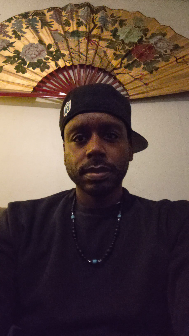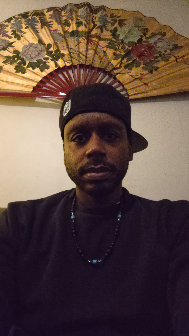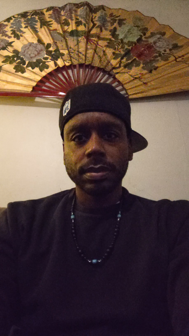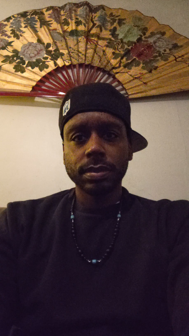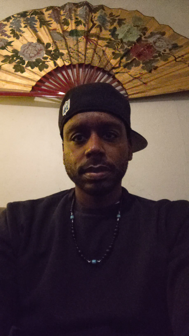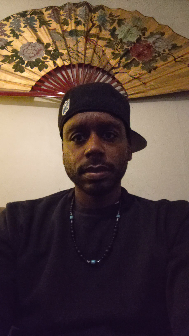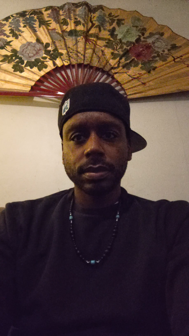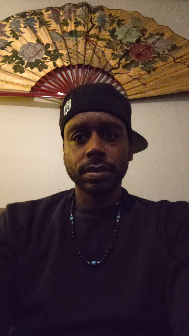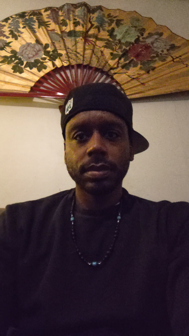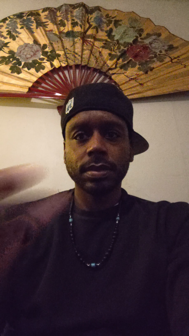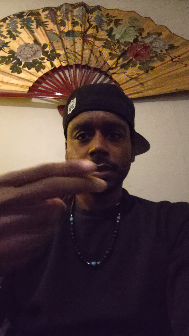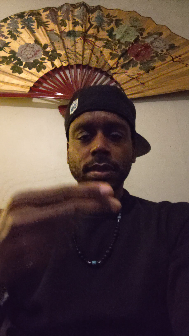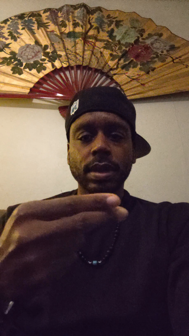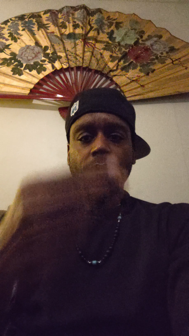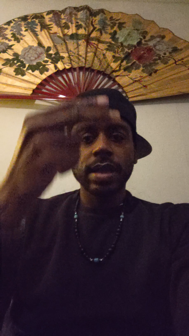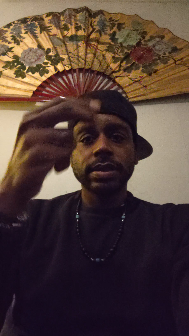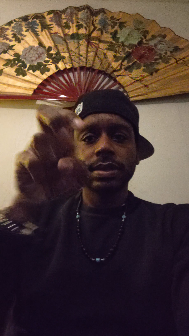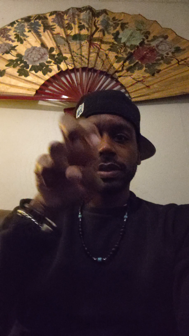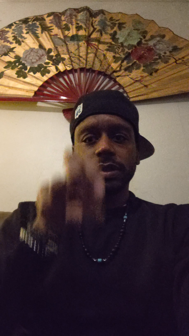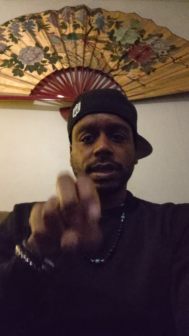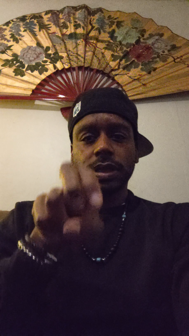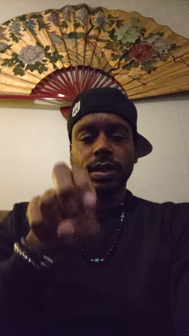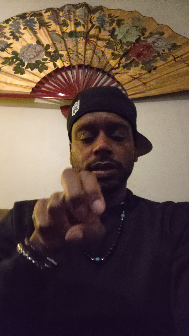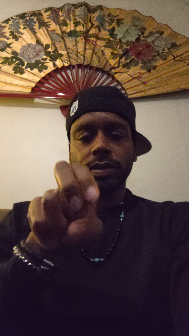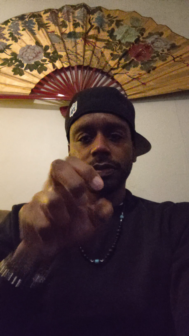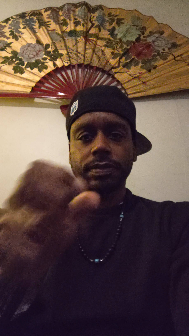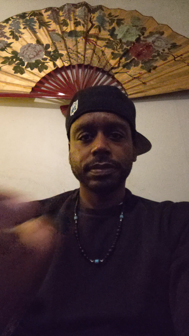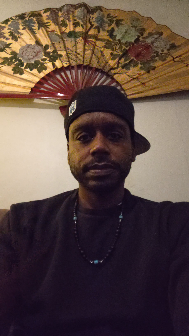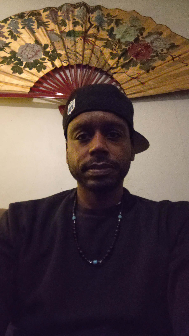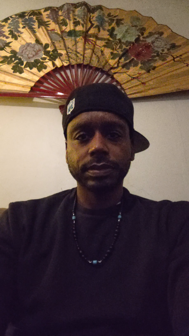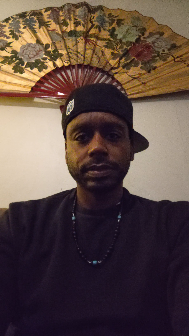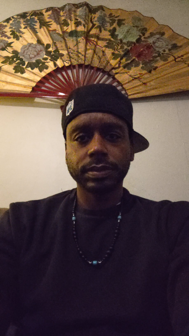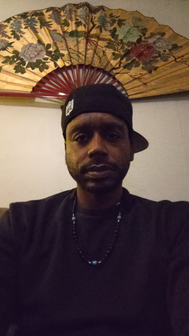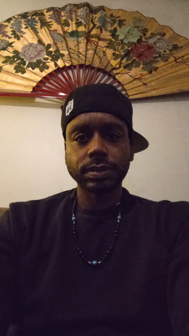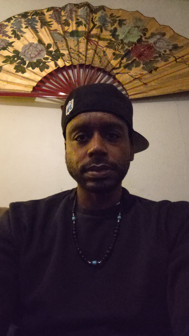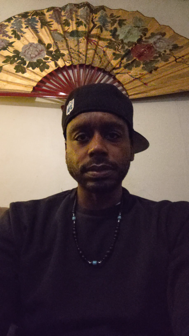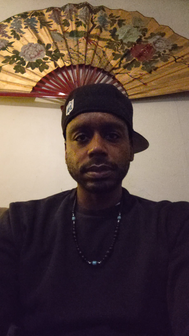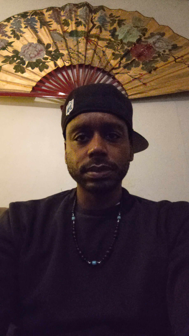high chair